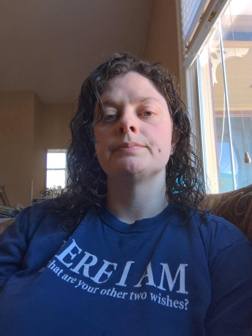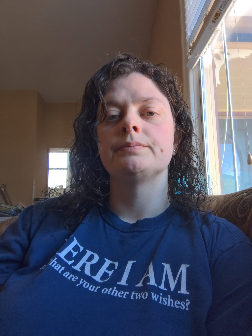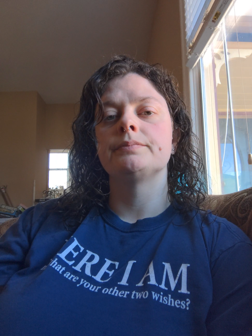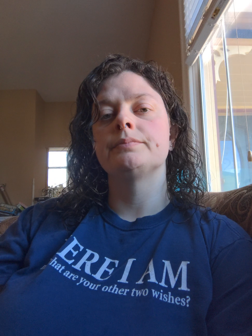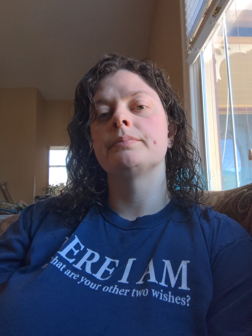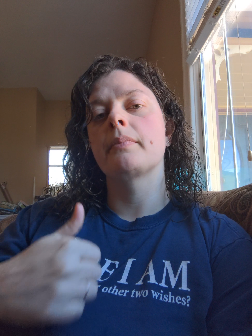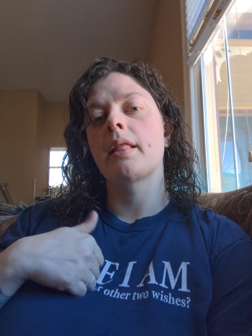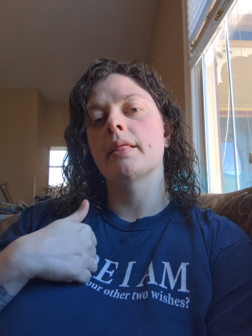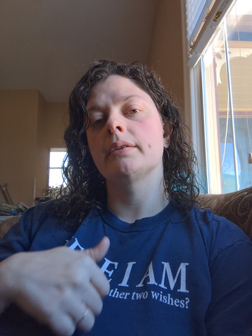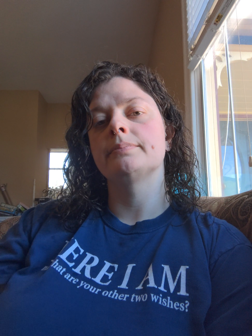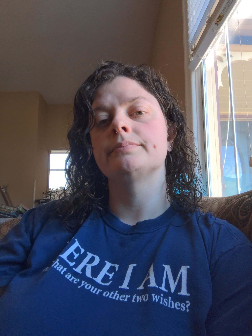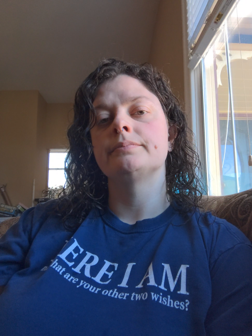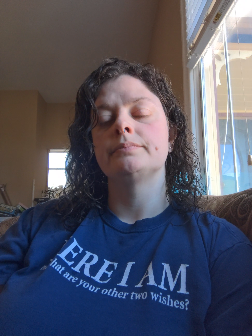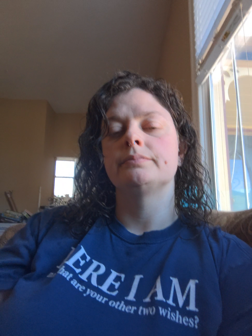bath